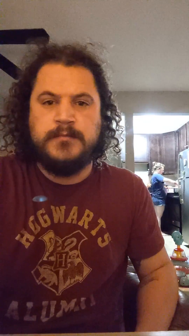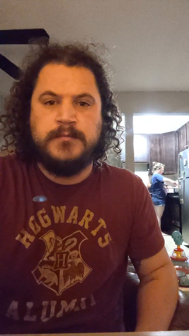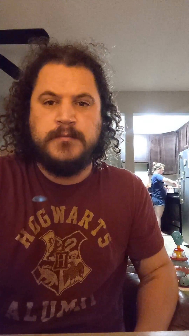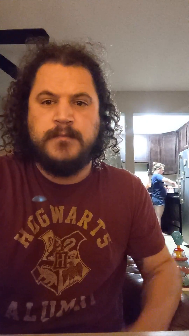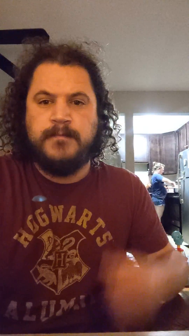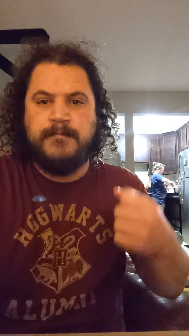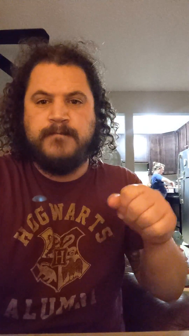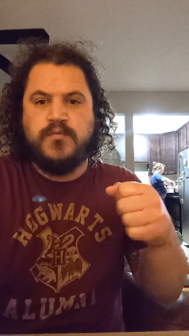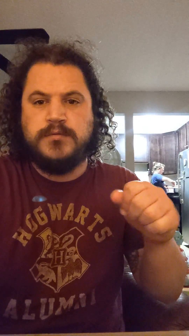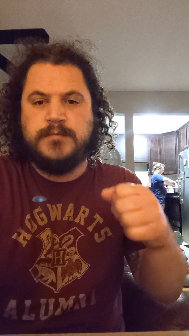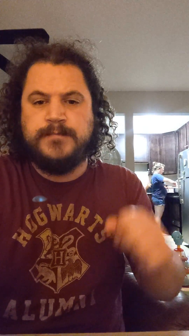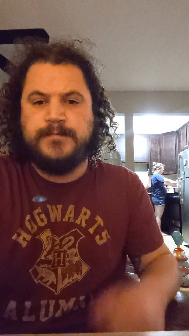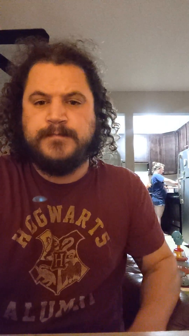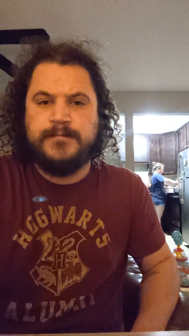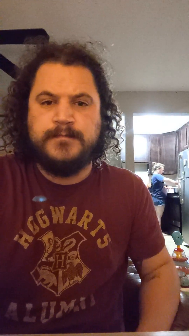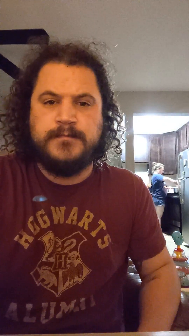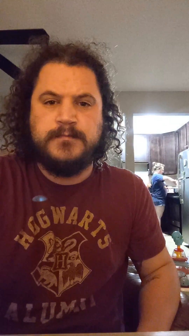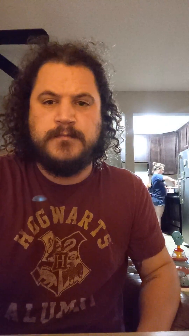motorcycle